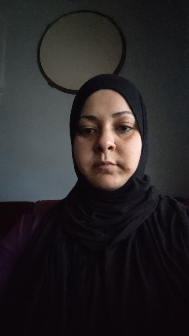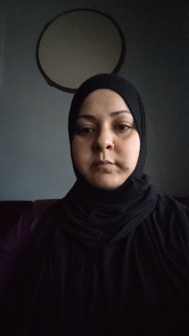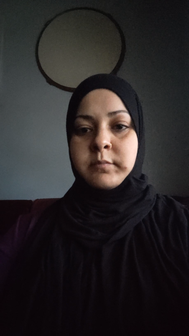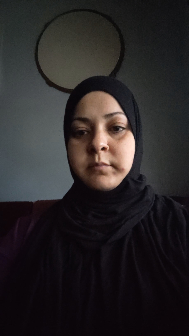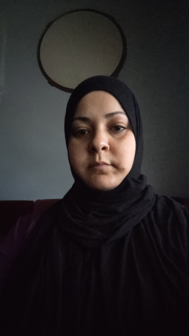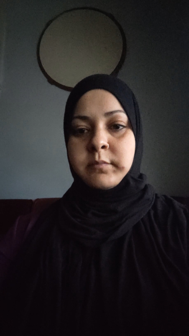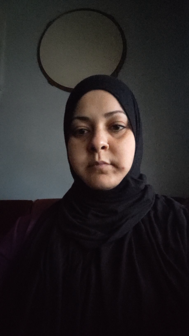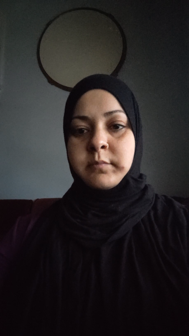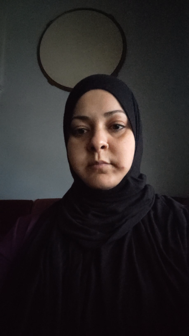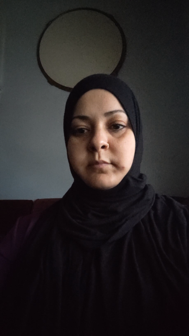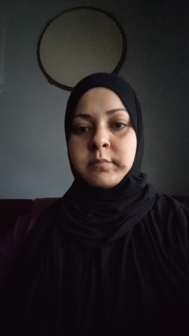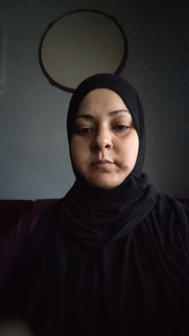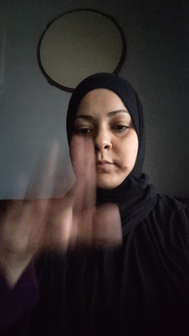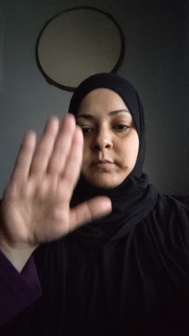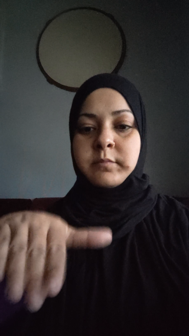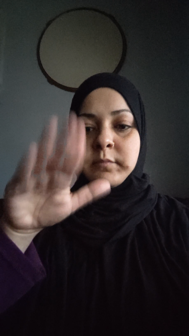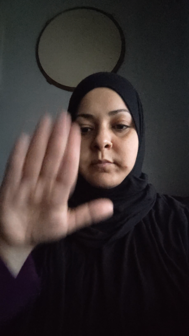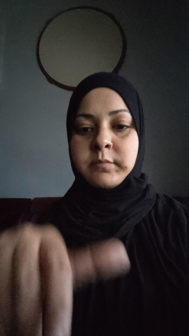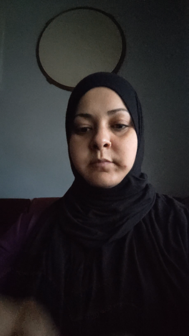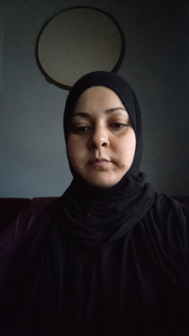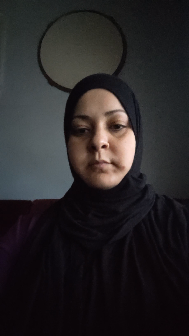paint